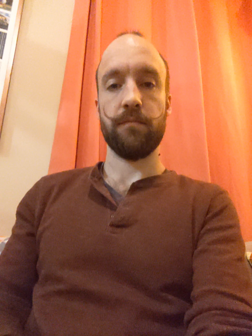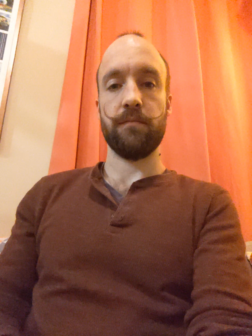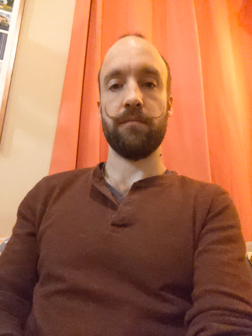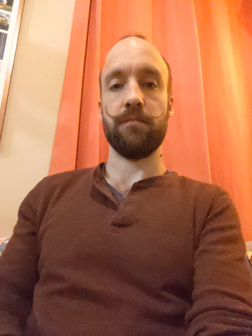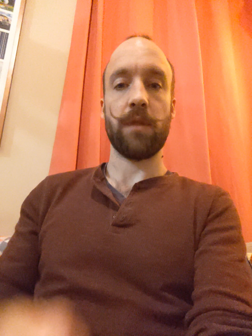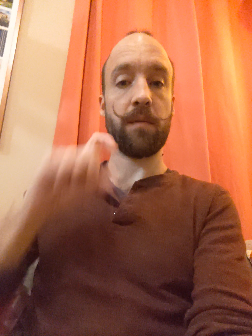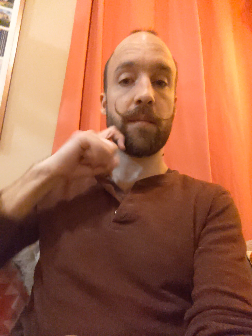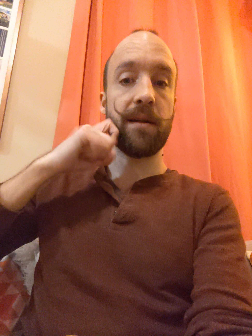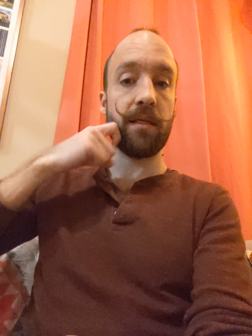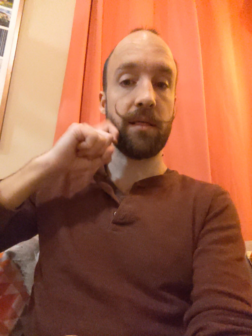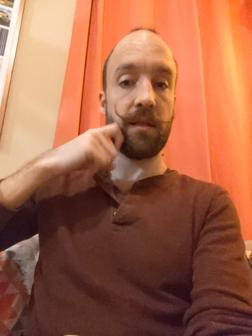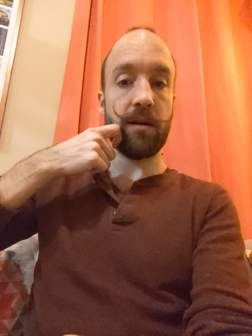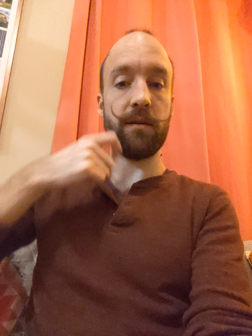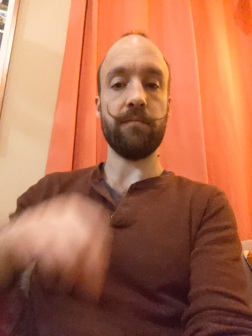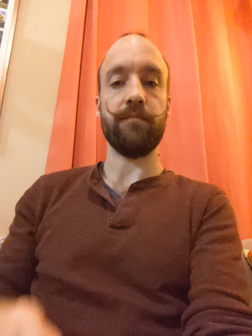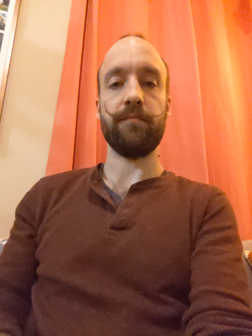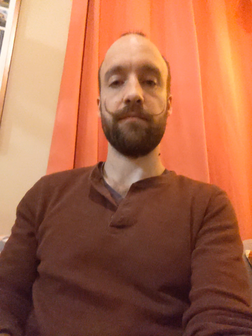apple